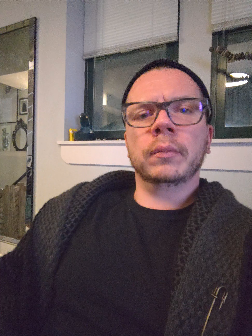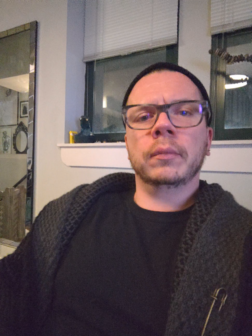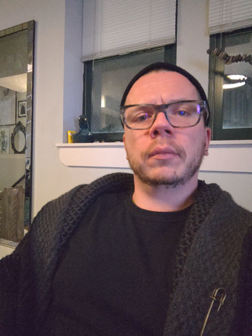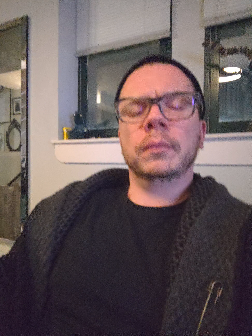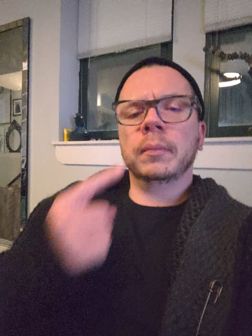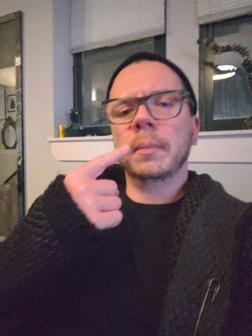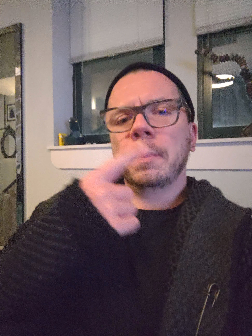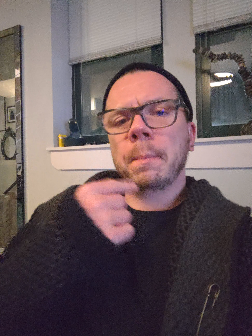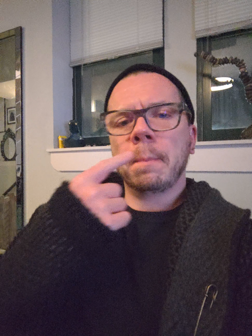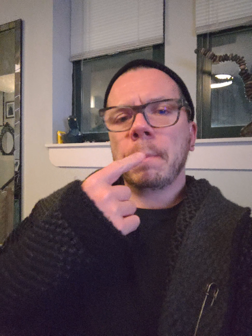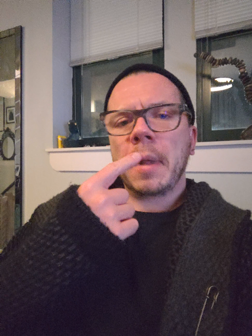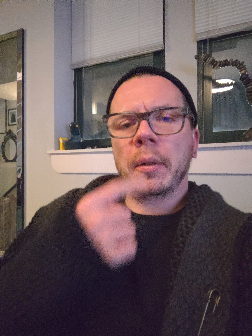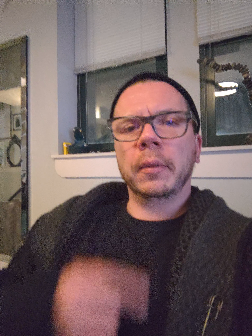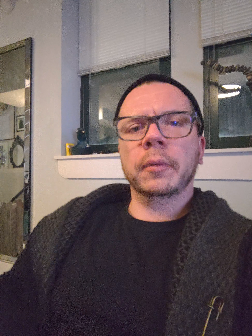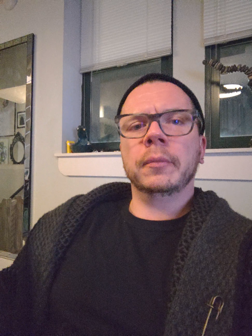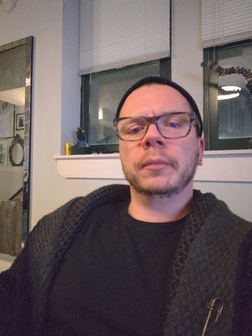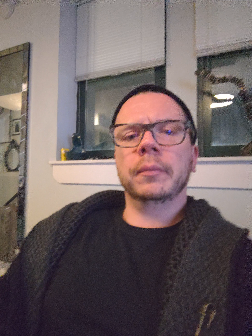mouth